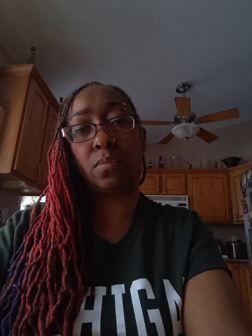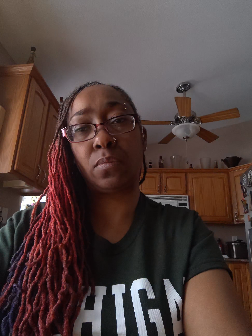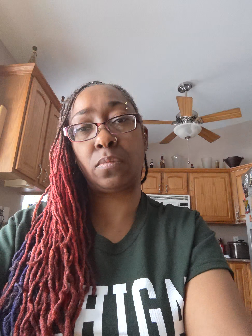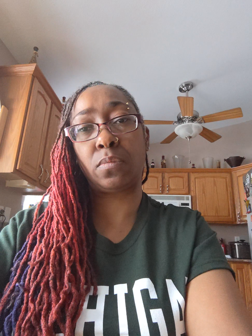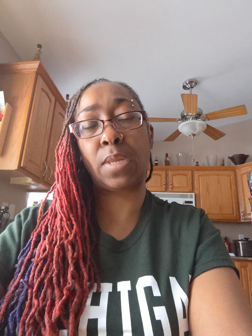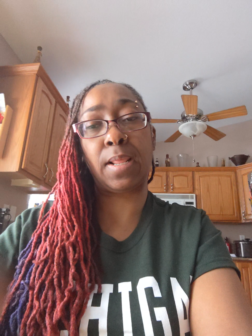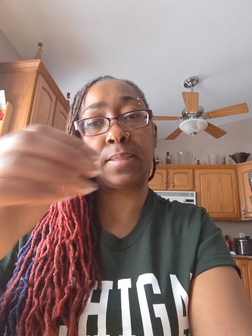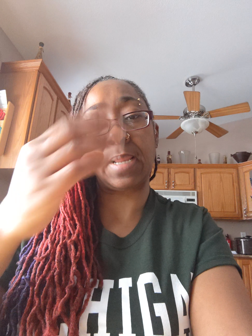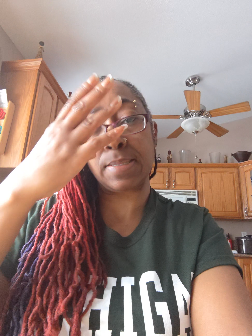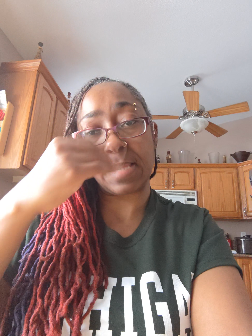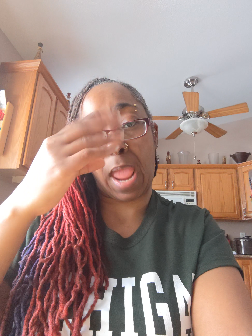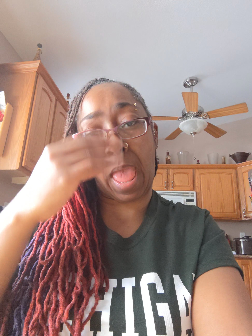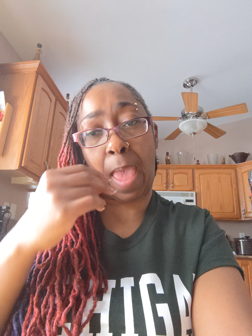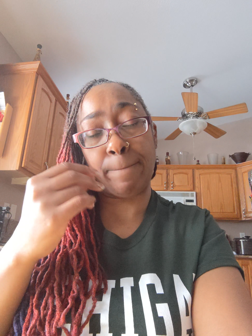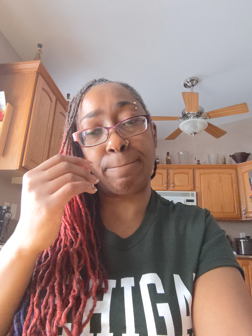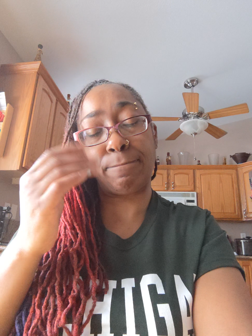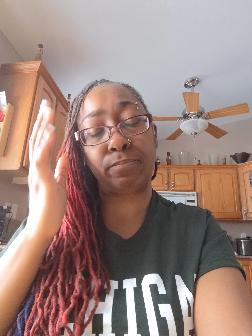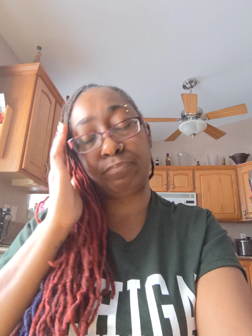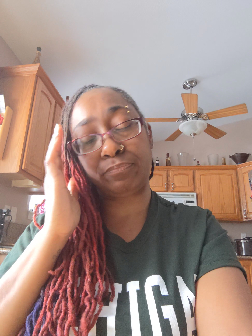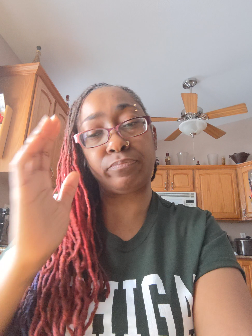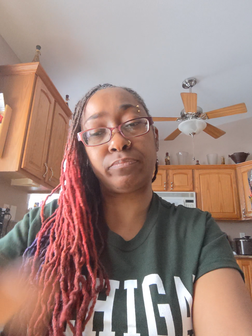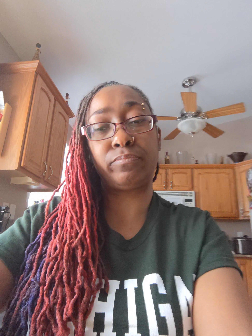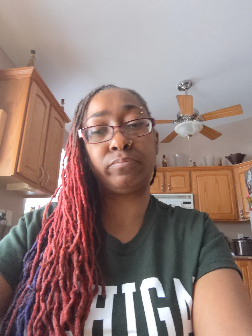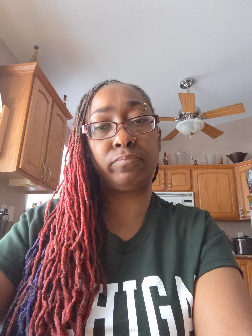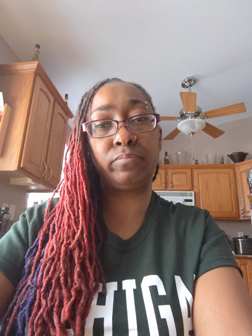nap